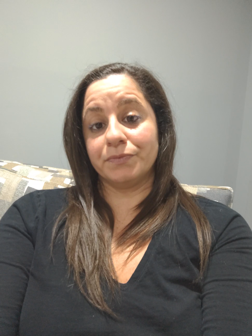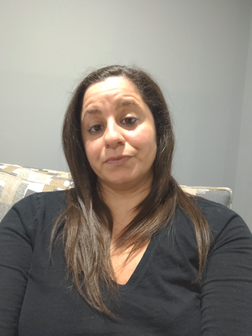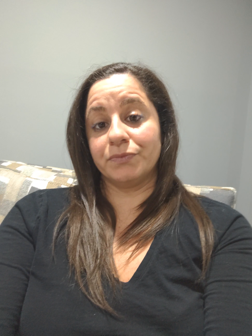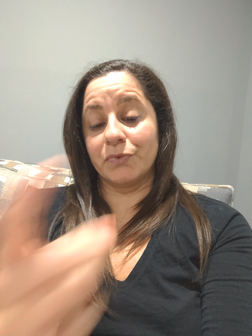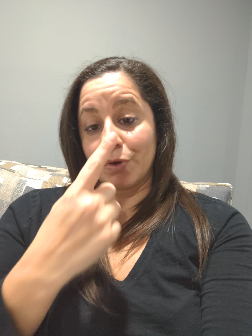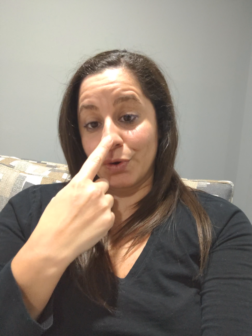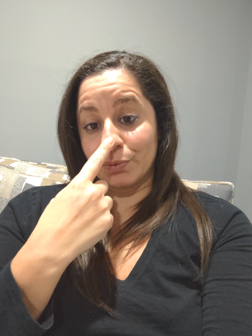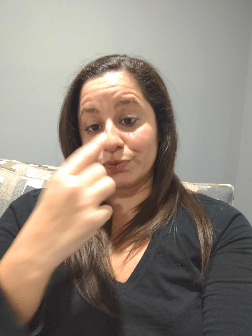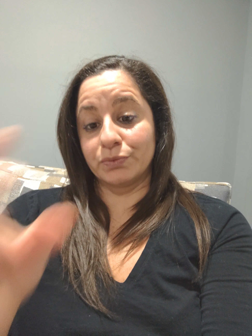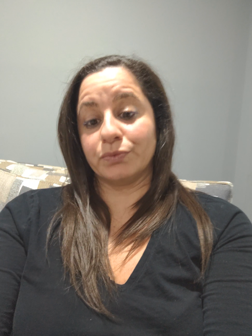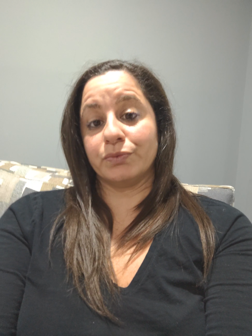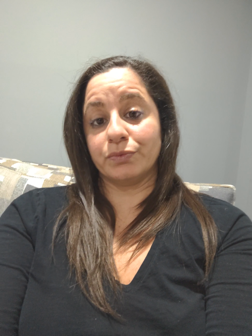nose